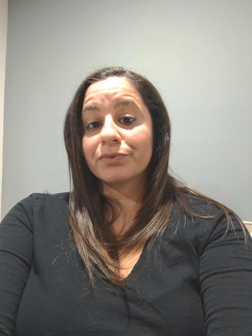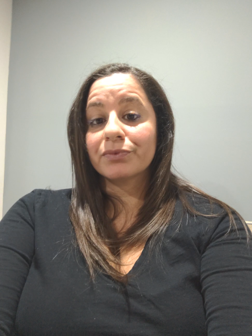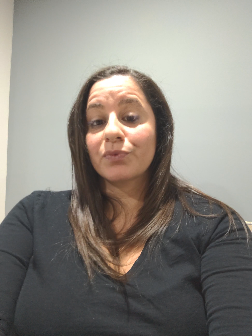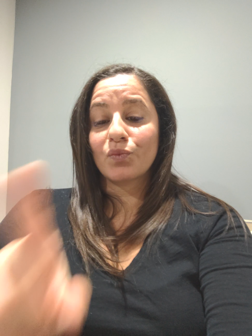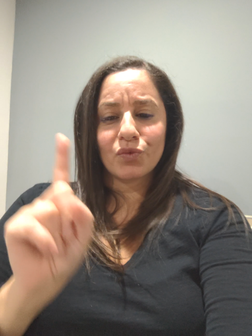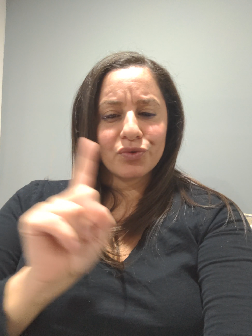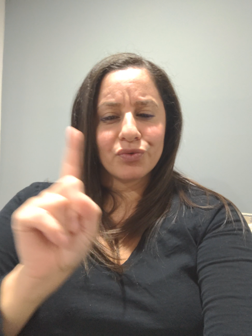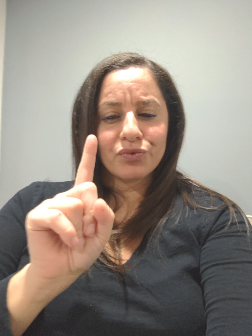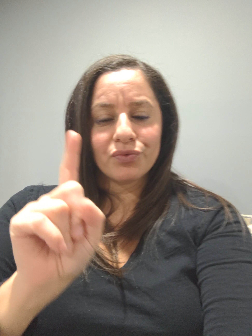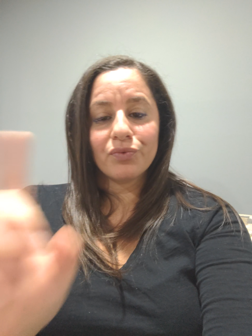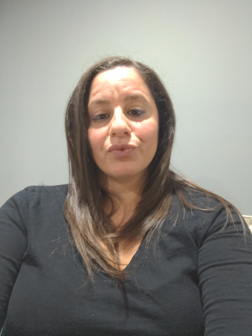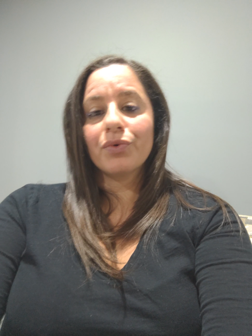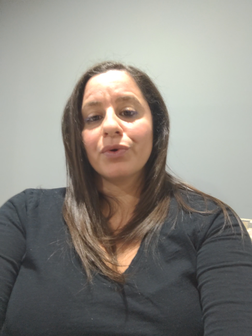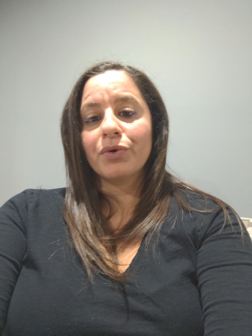where